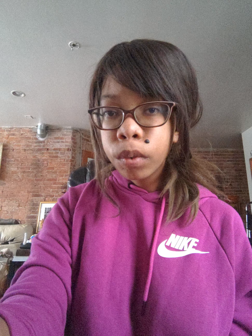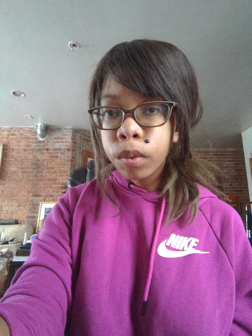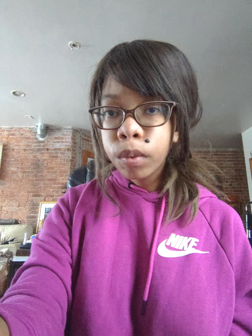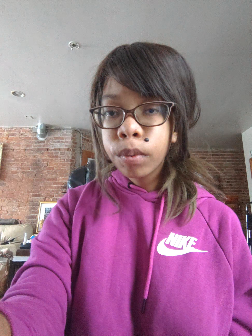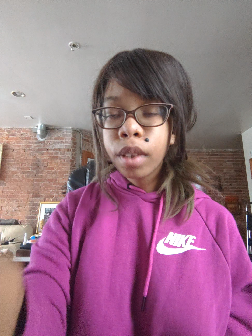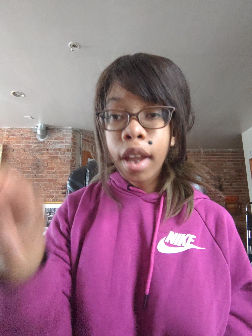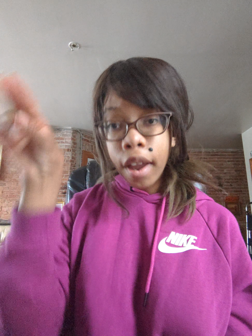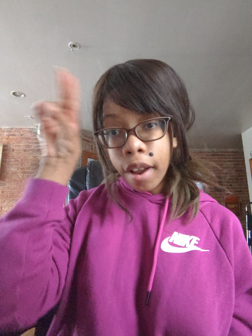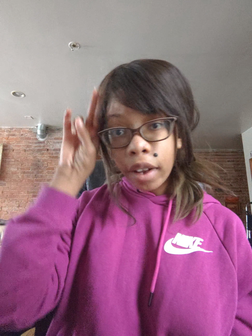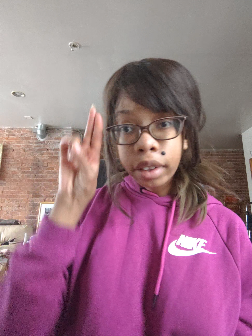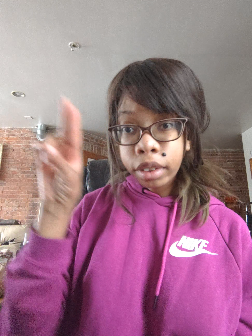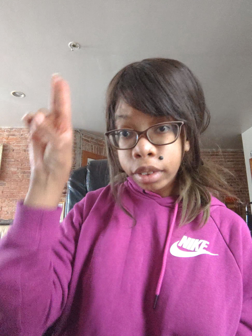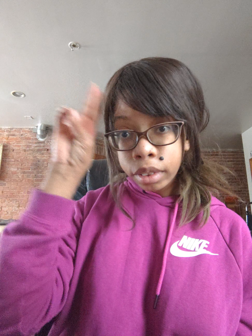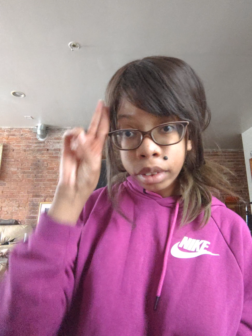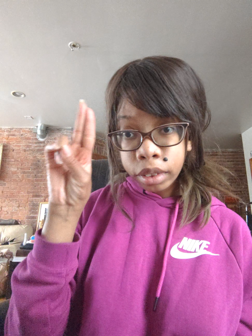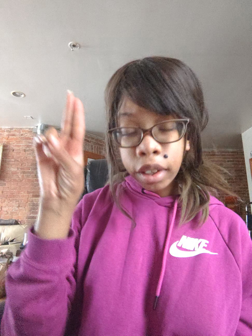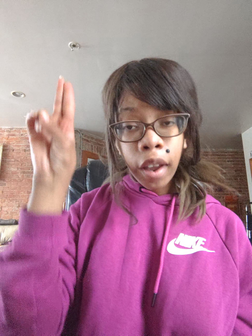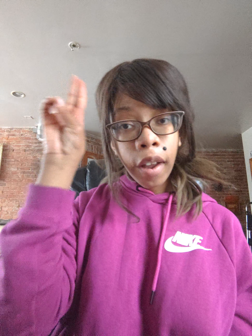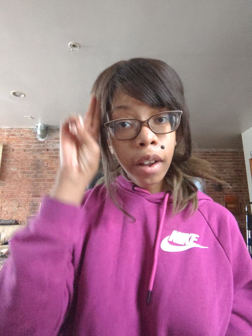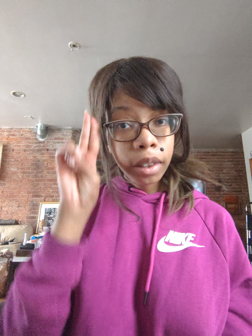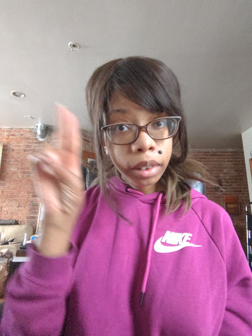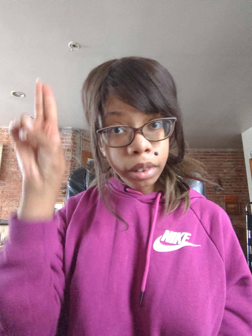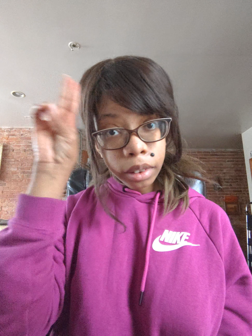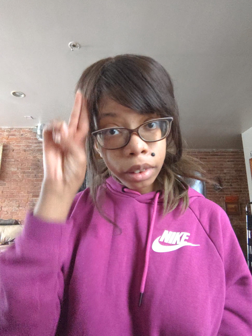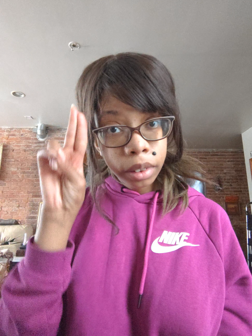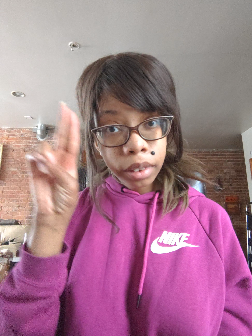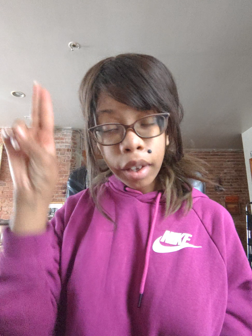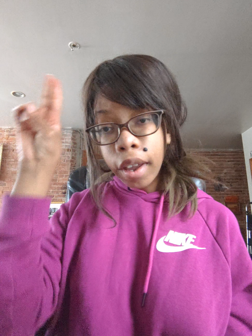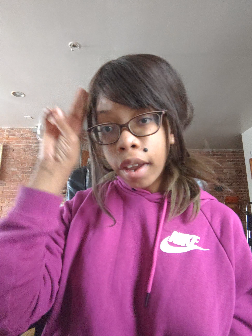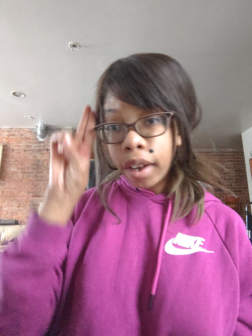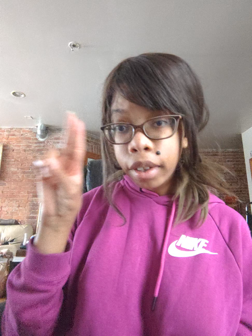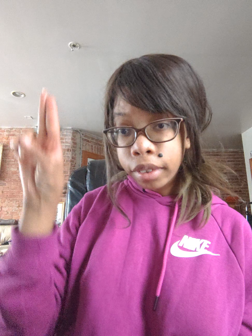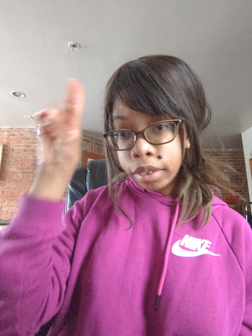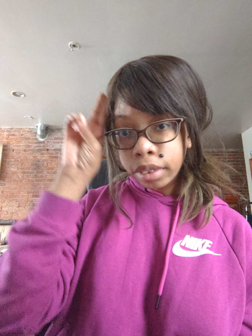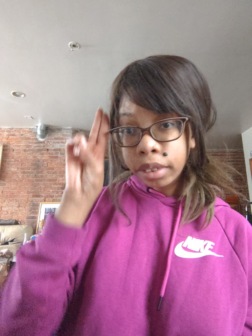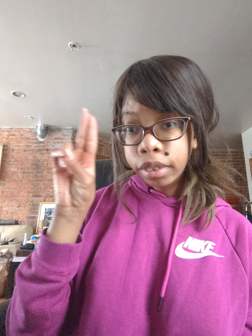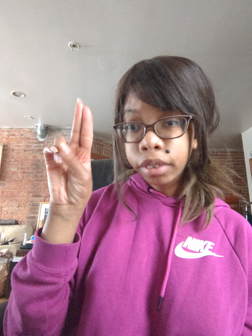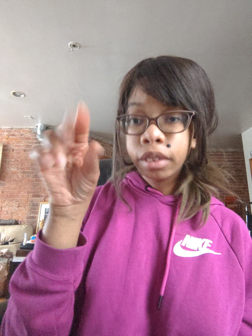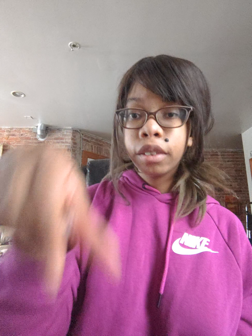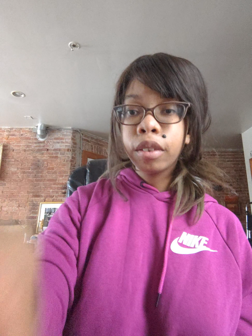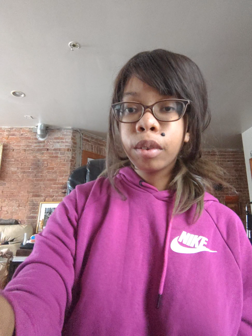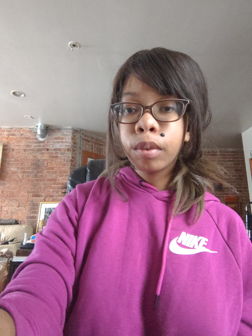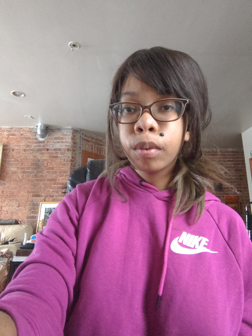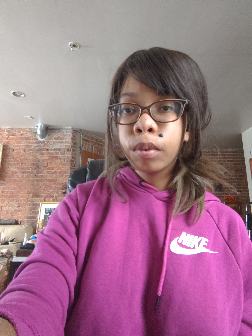uncle